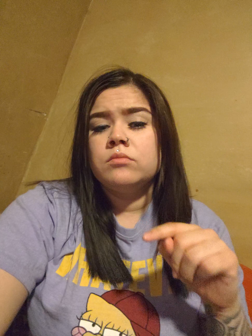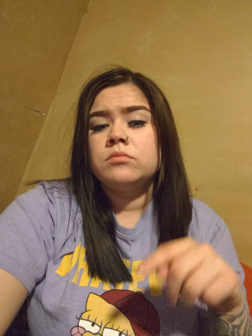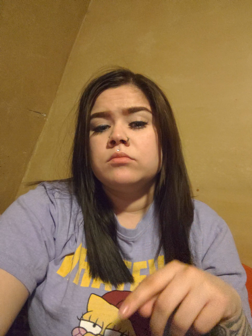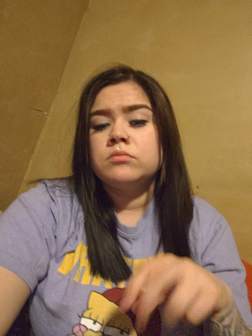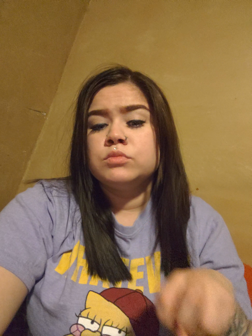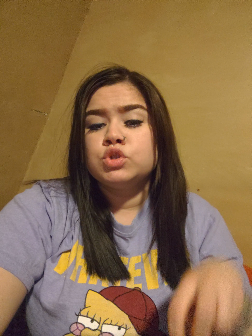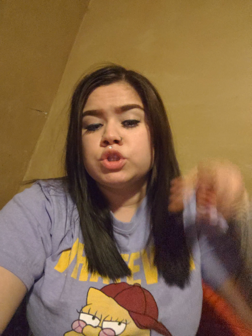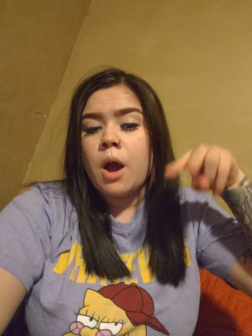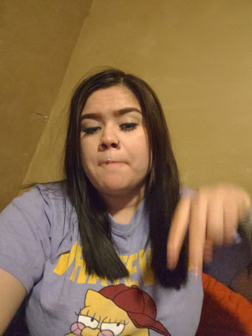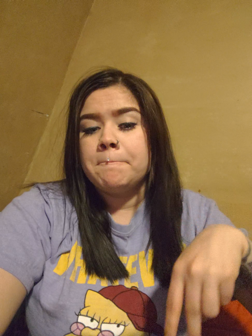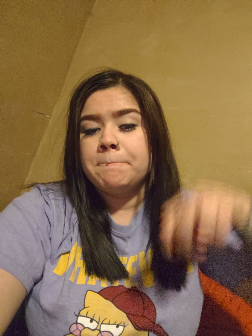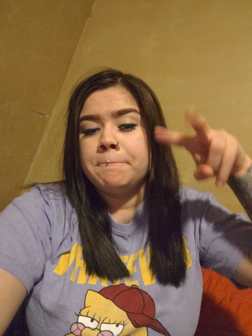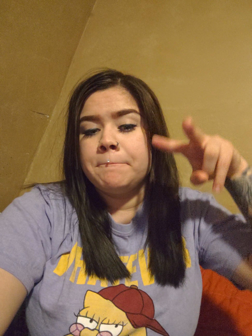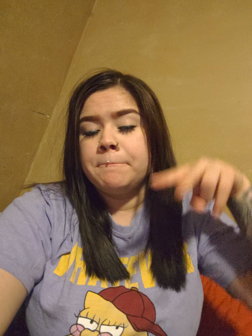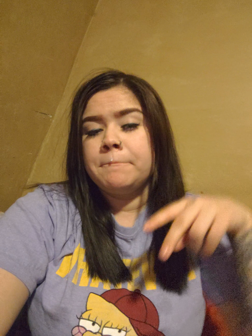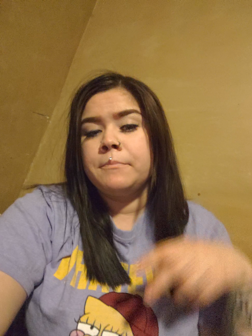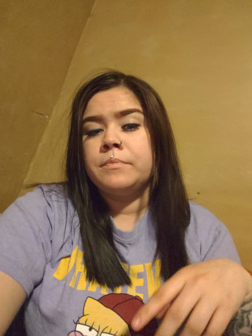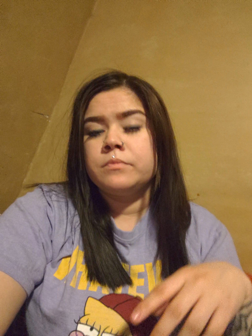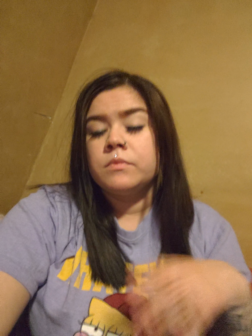jump